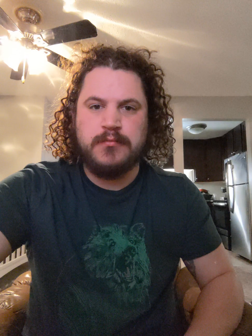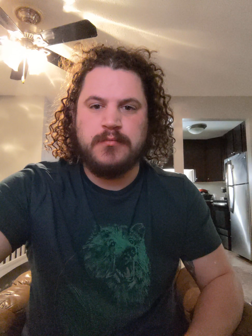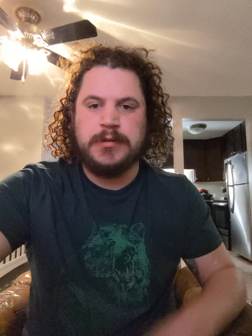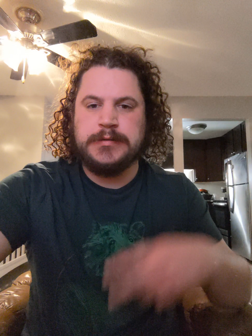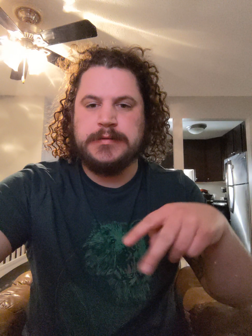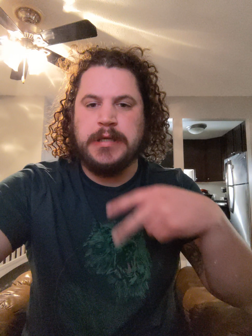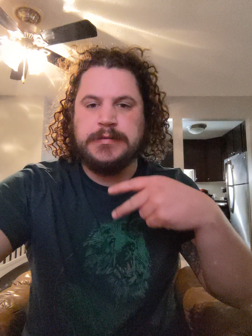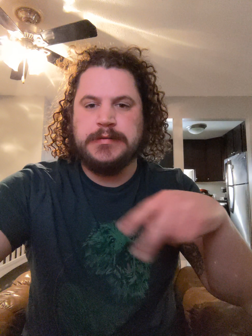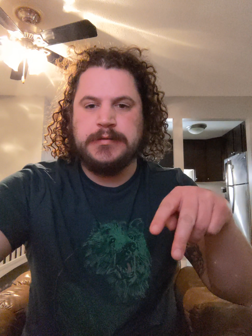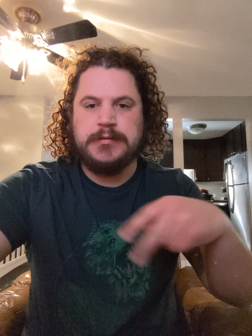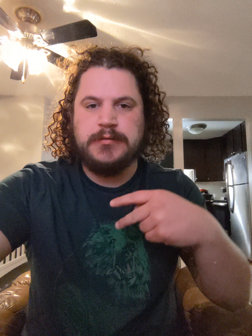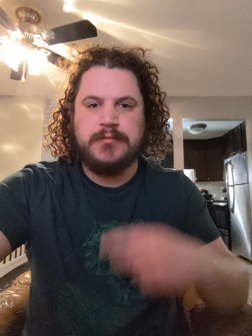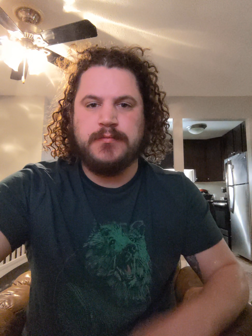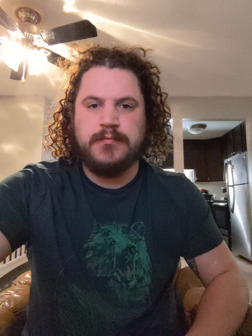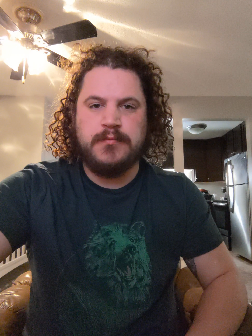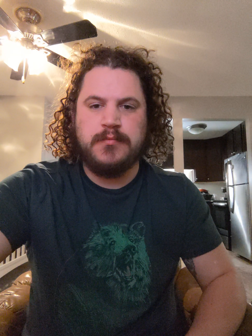dance